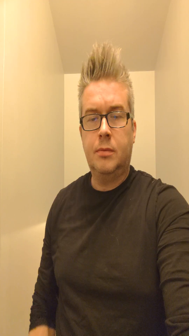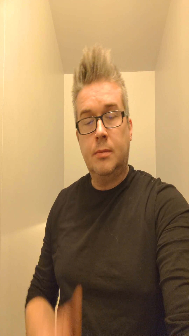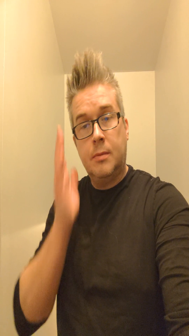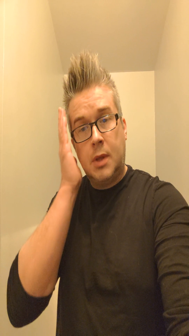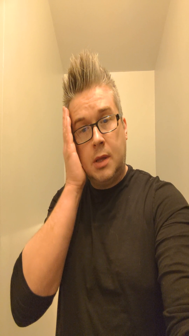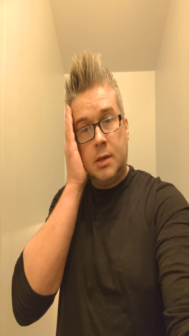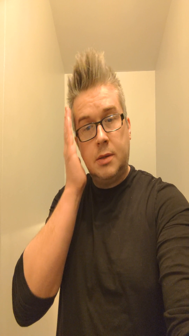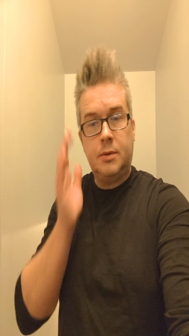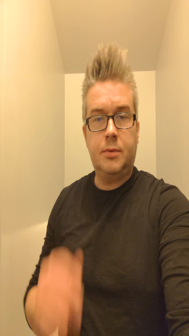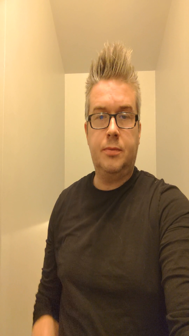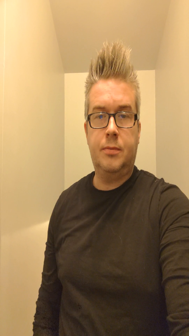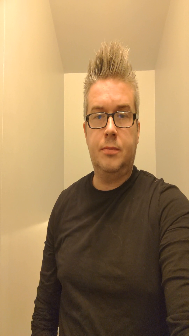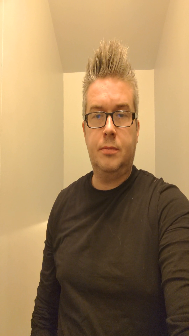bed